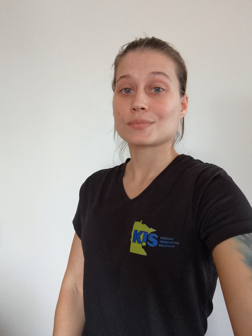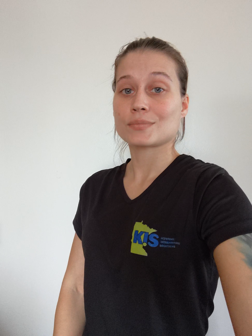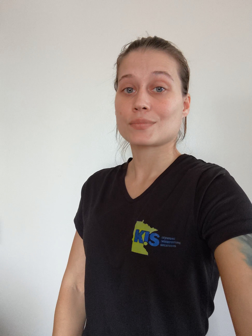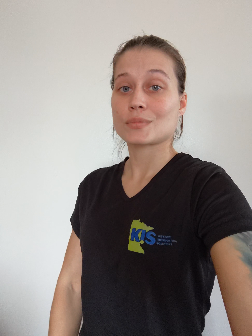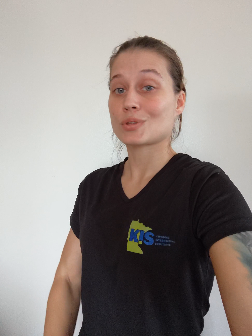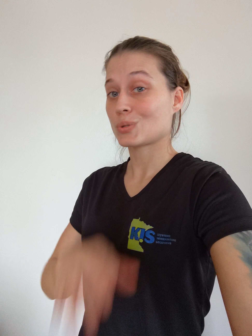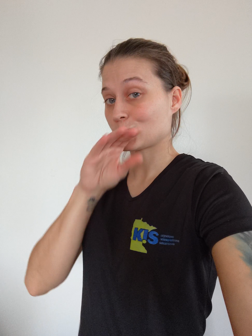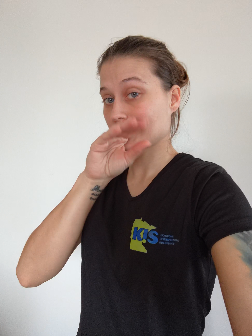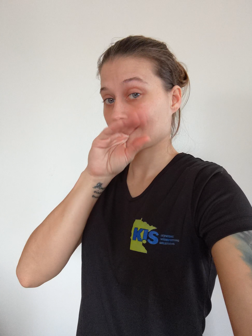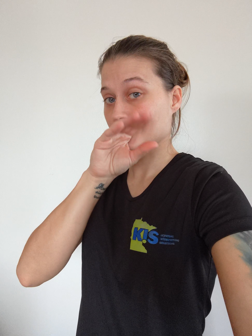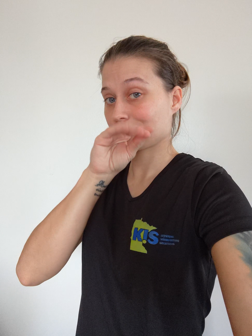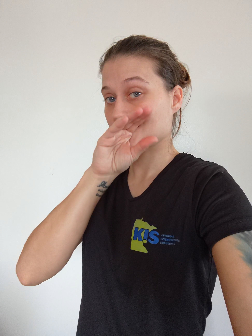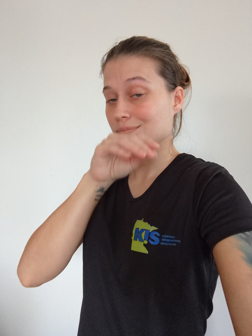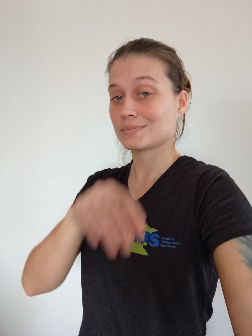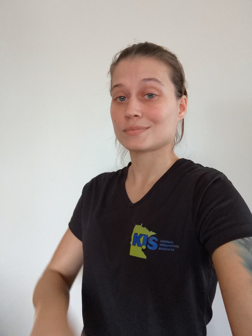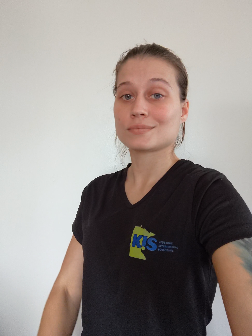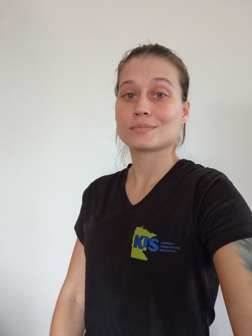goose